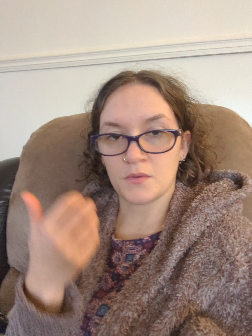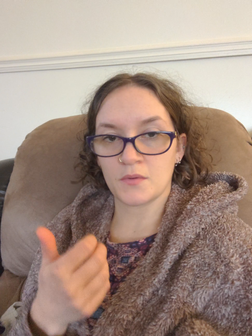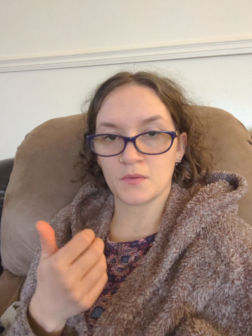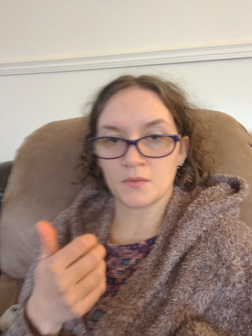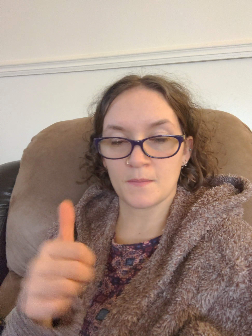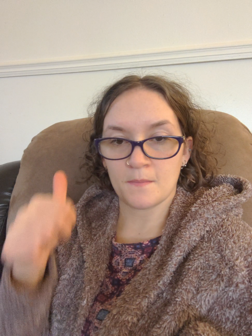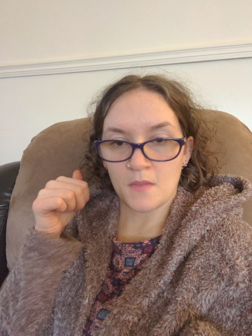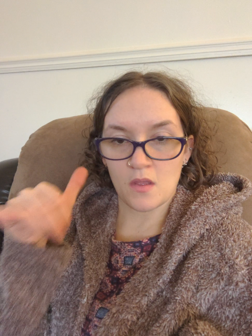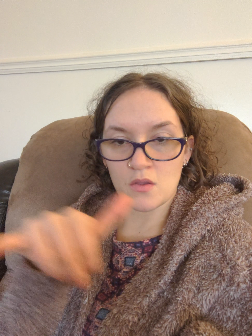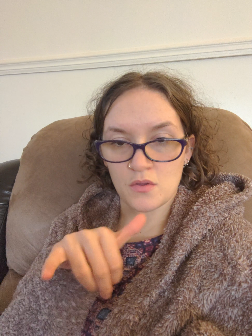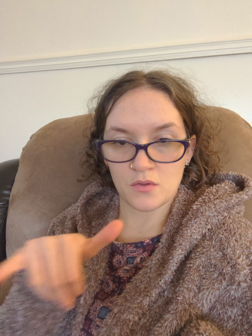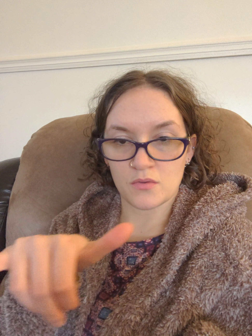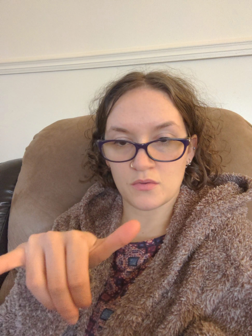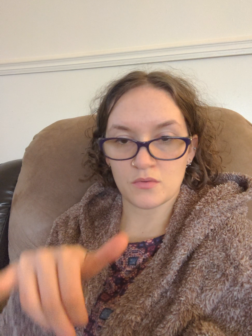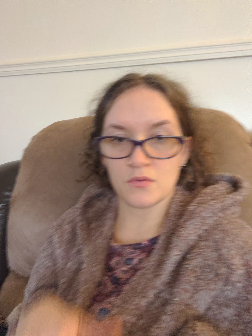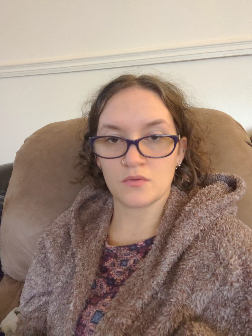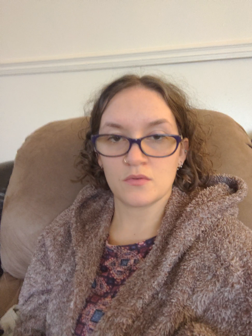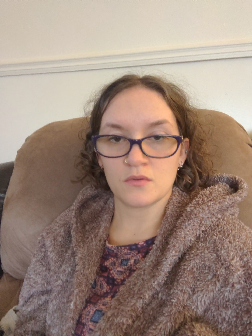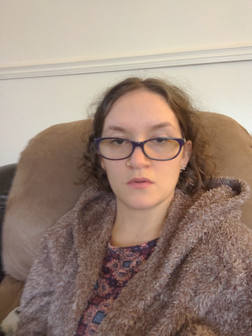backyard